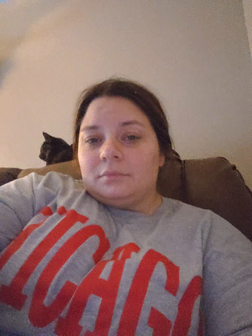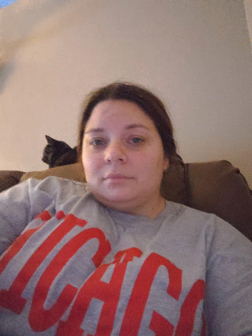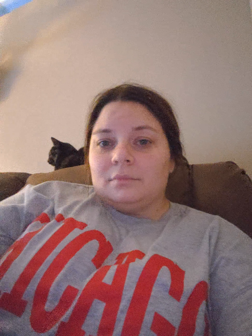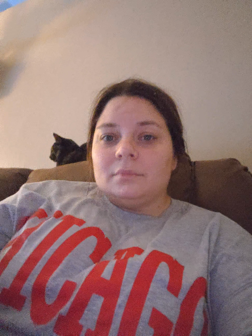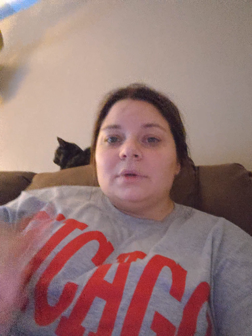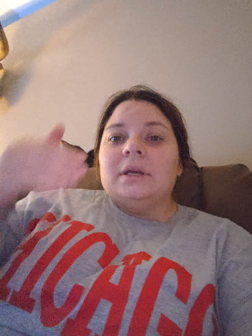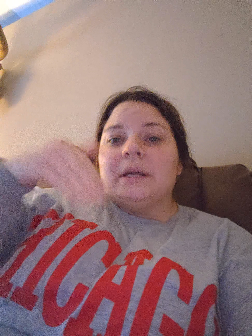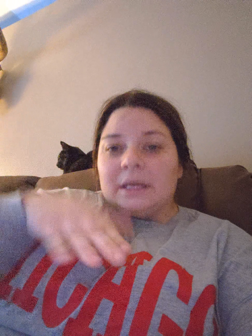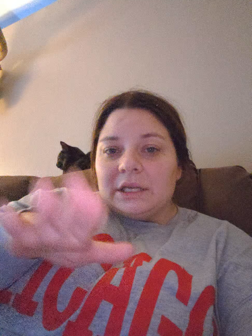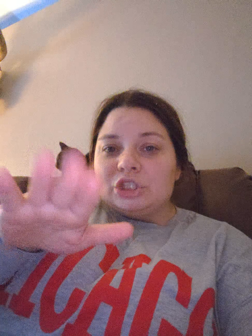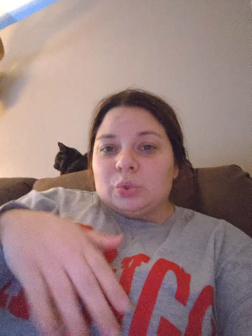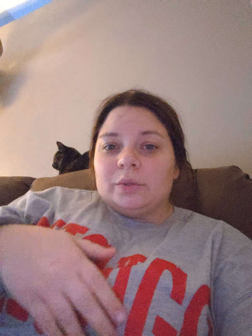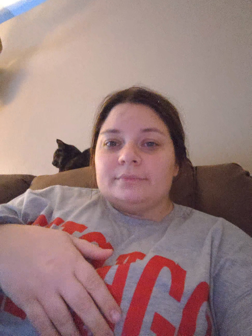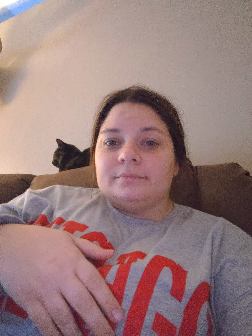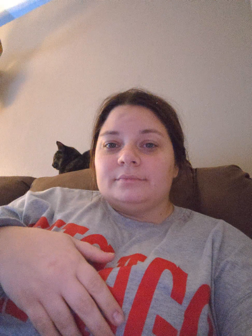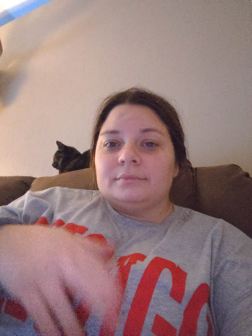into